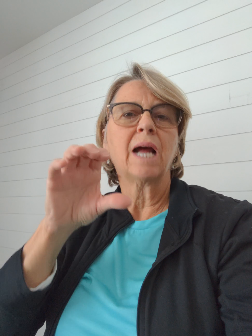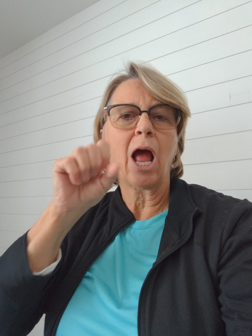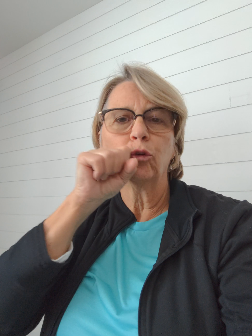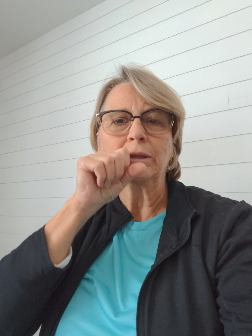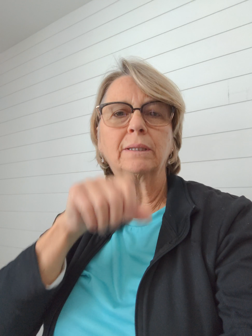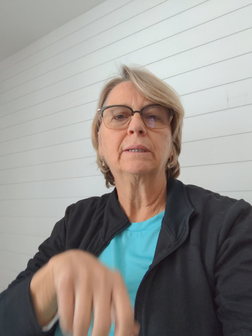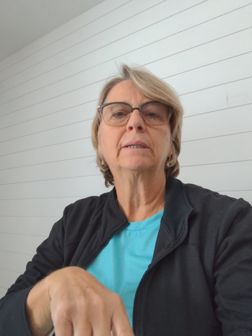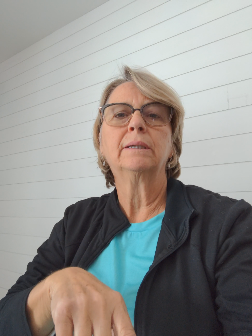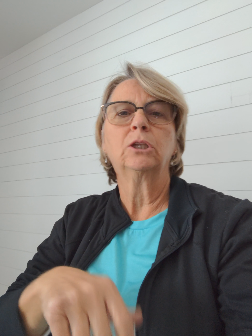carrot